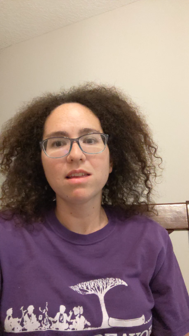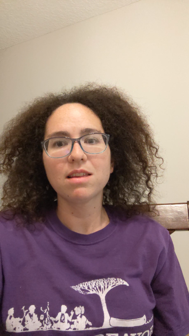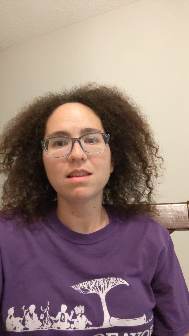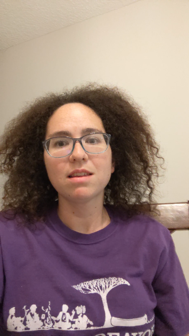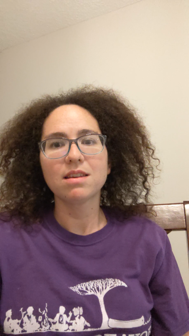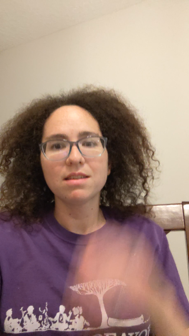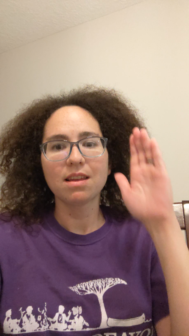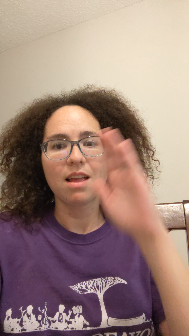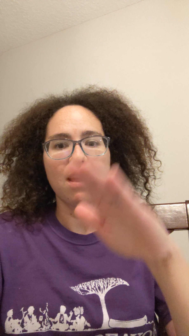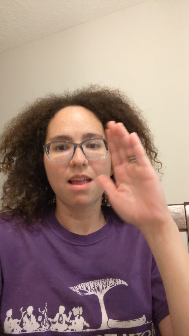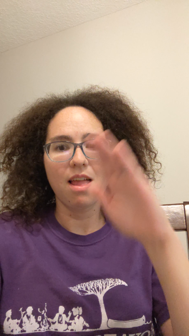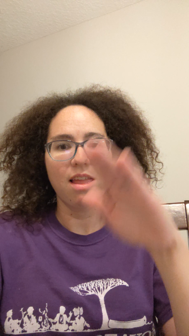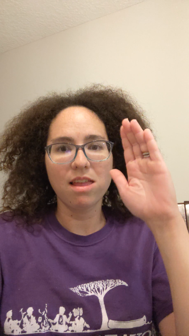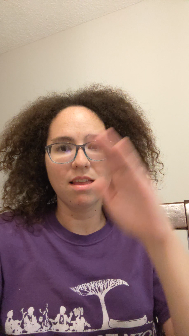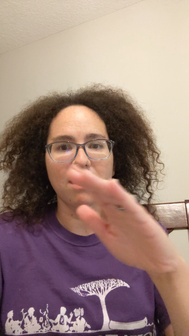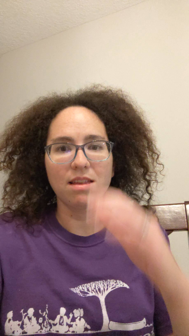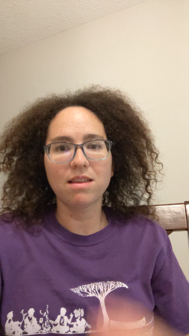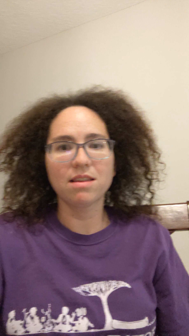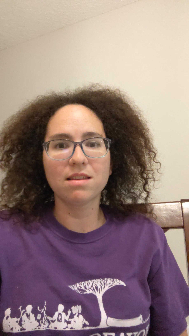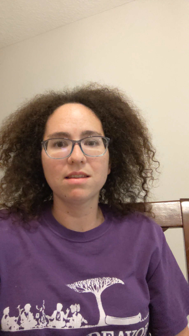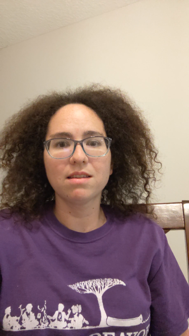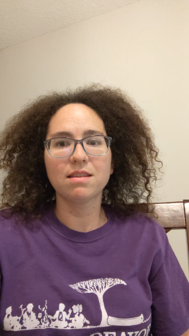clap